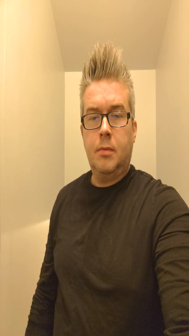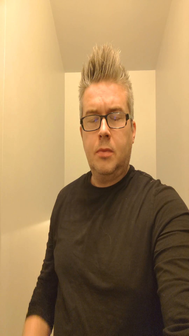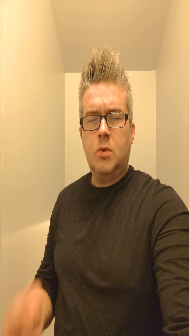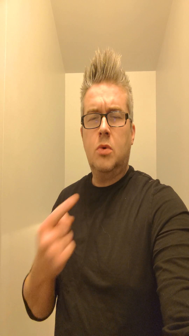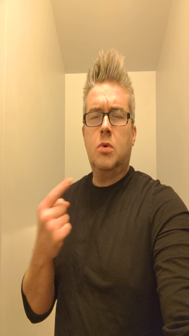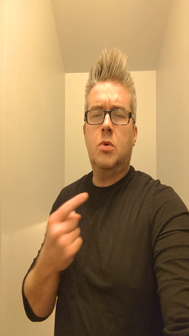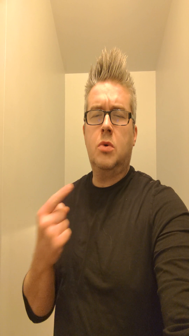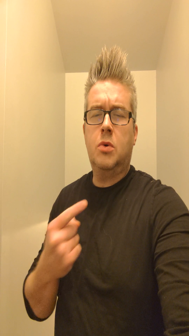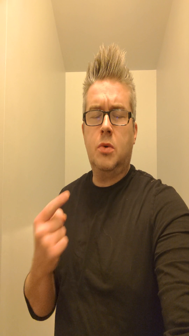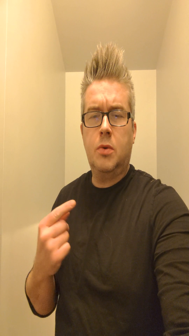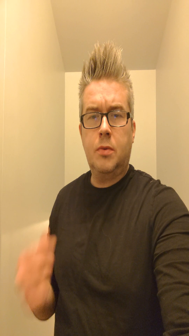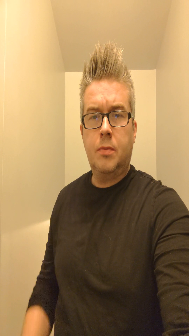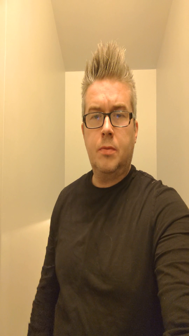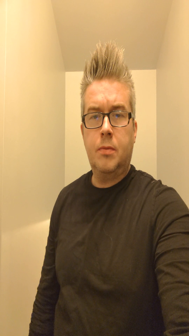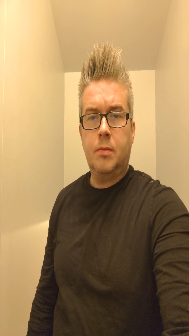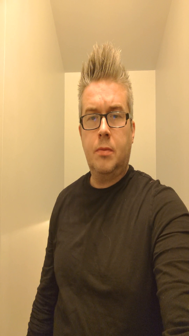owie